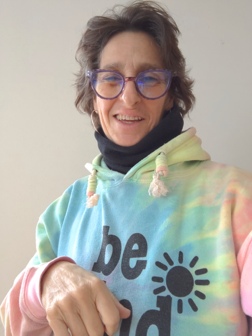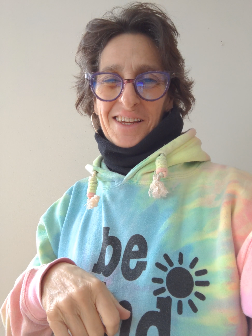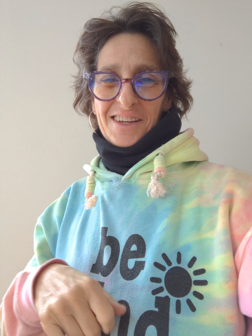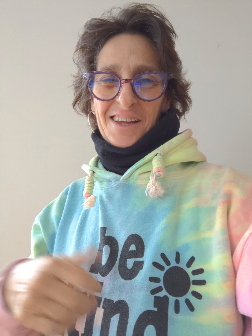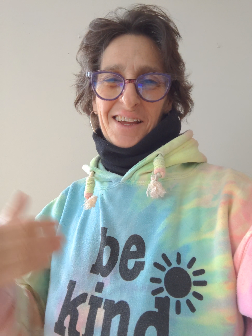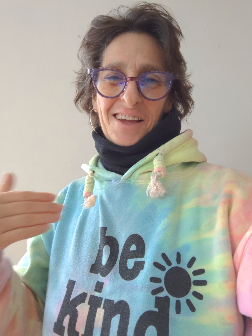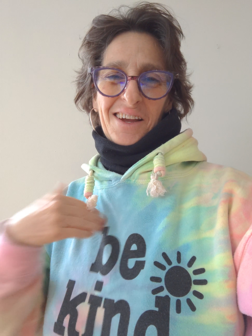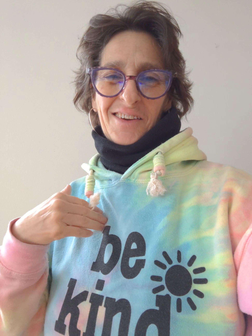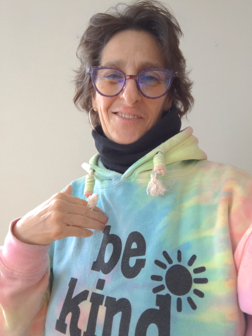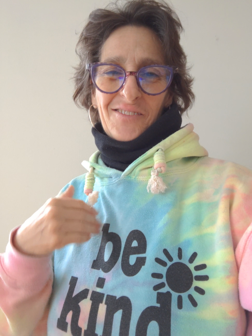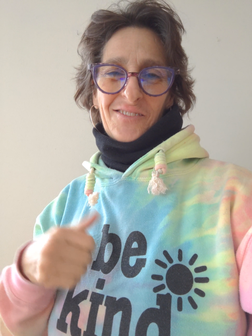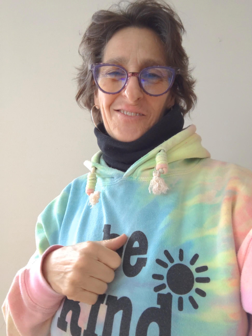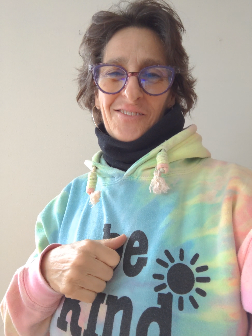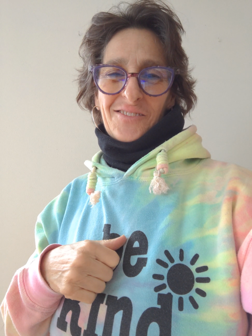have